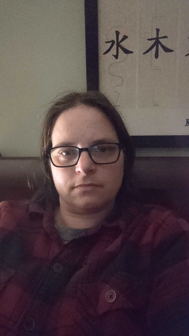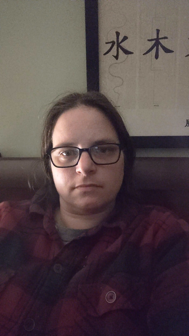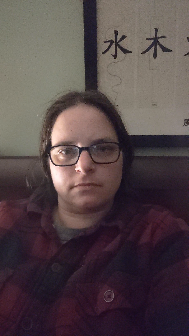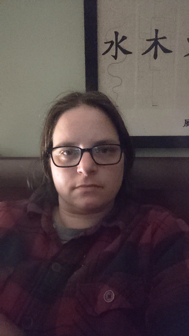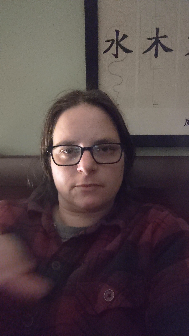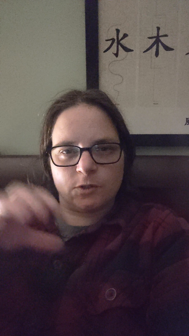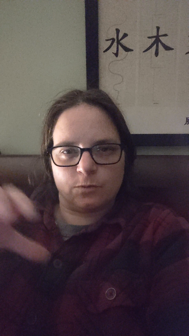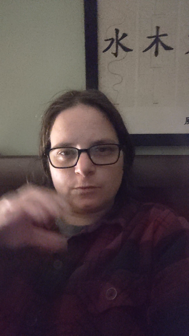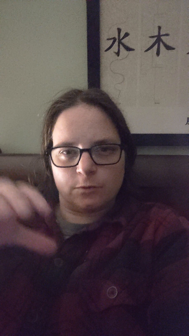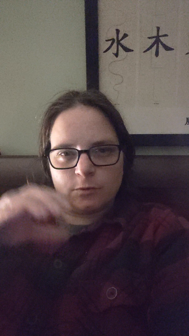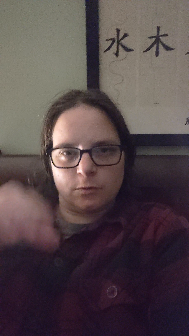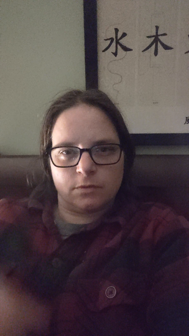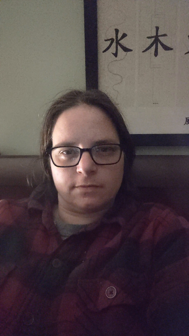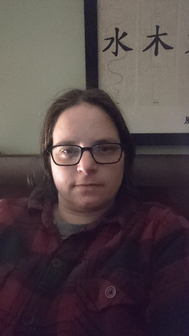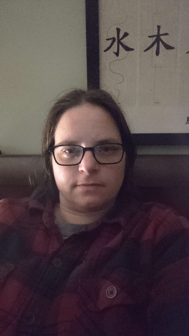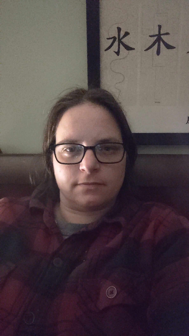does